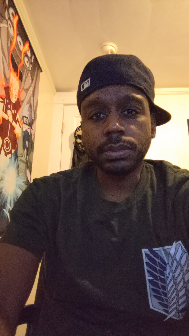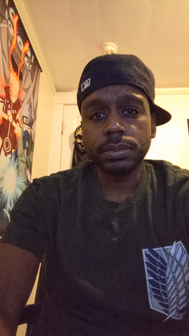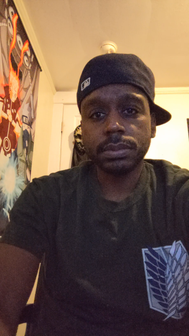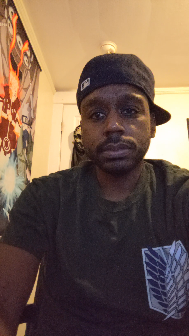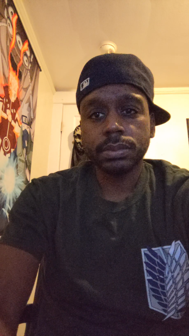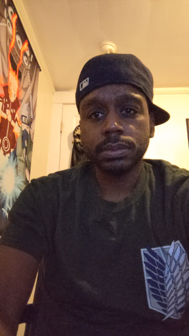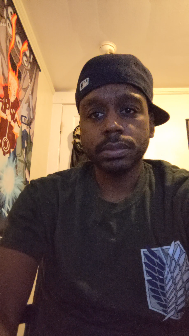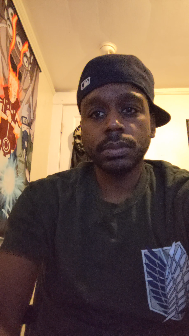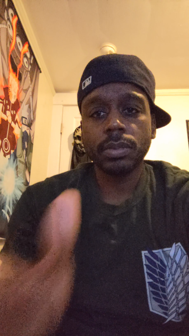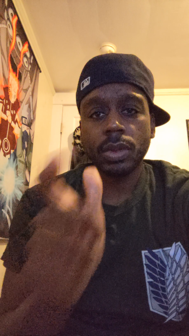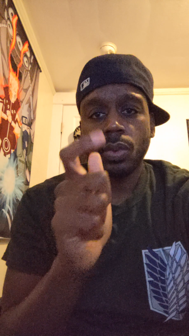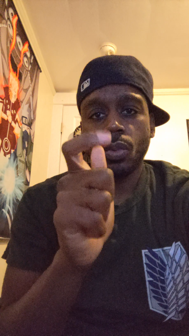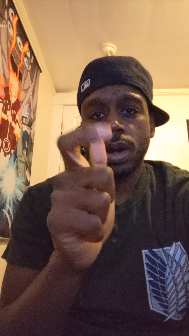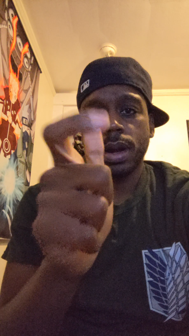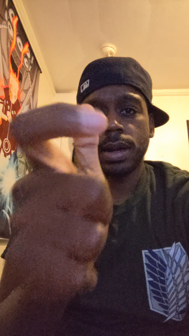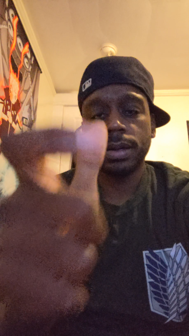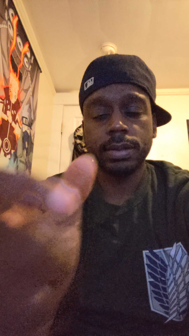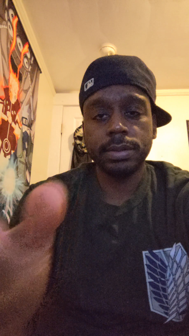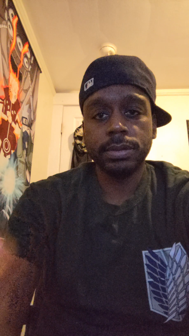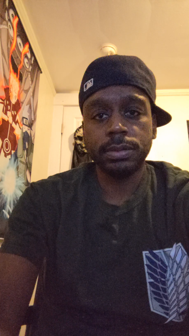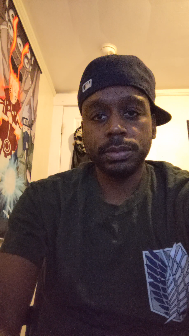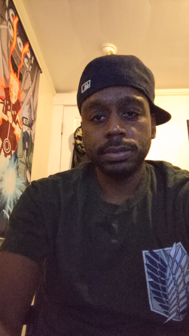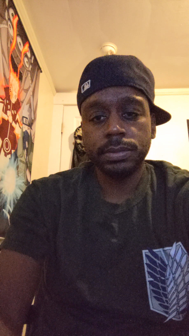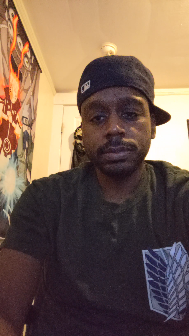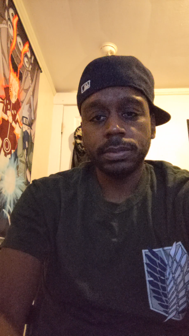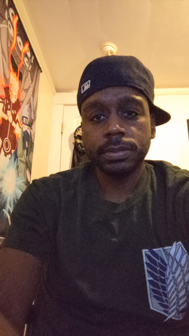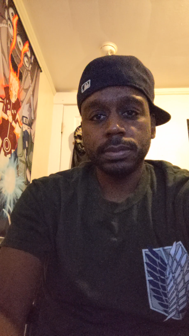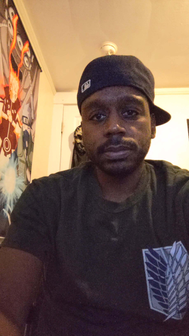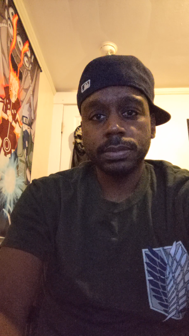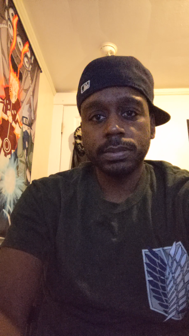run